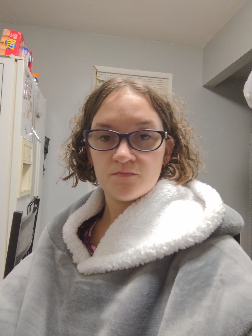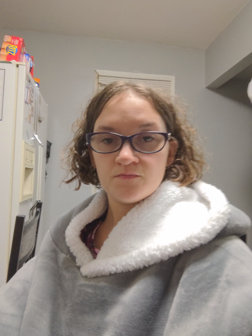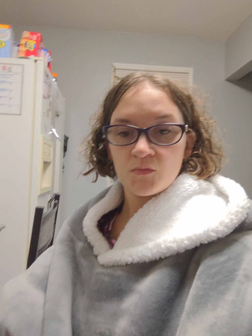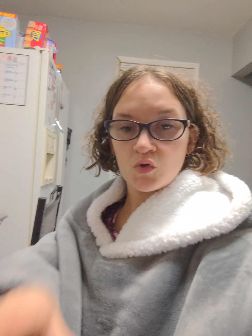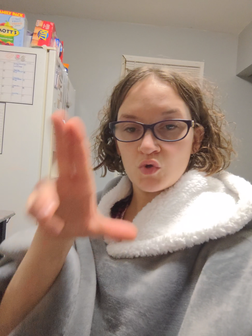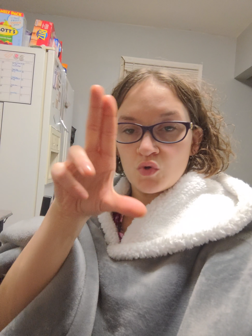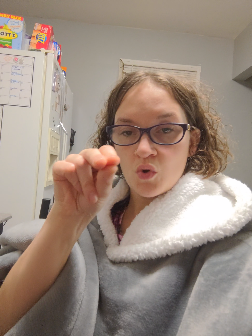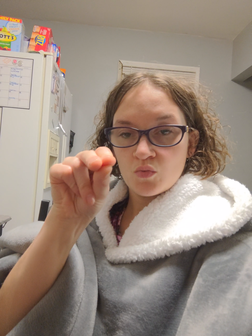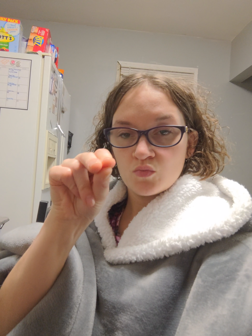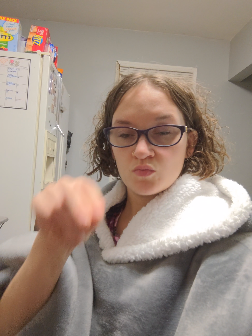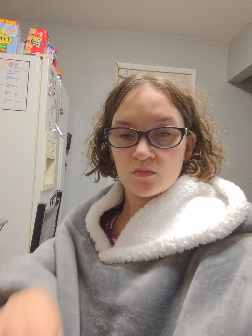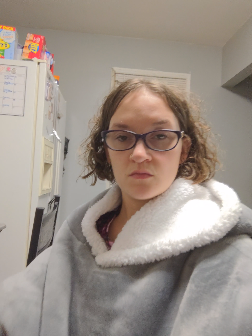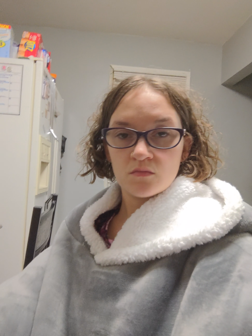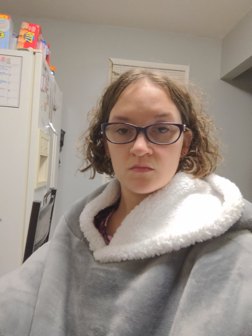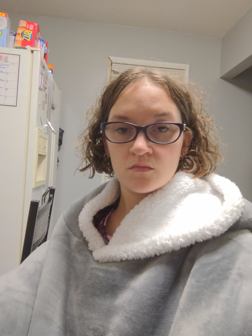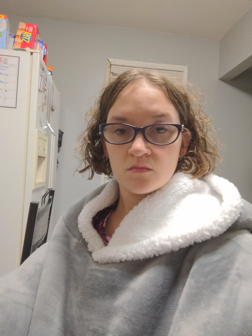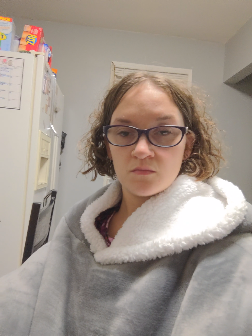no